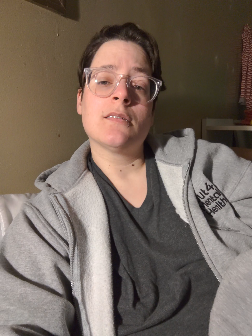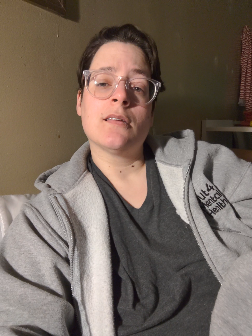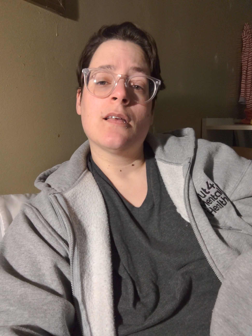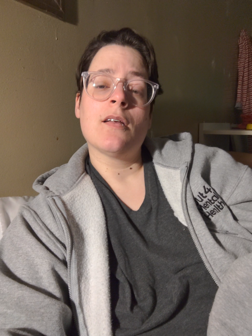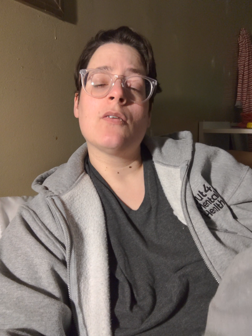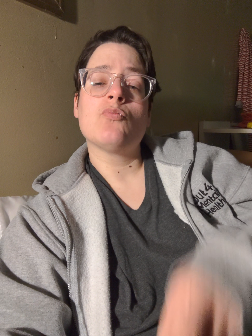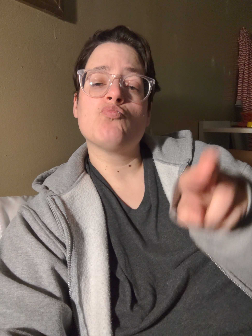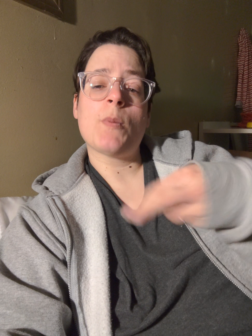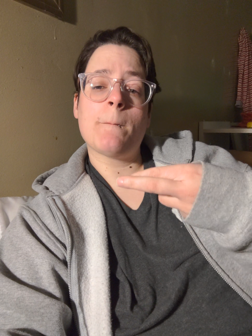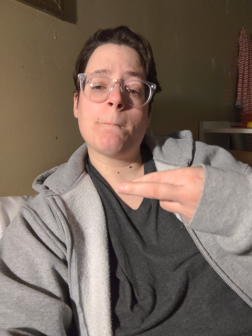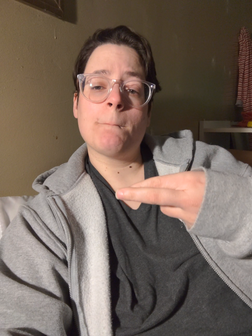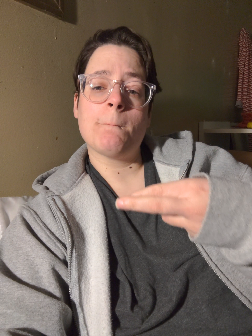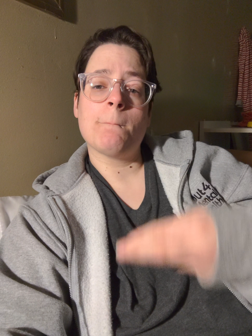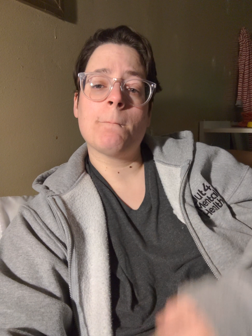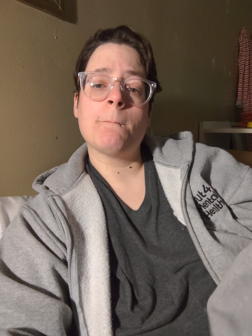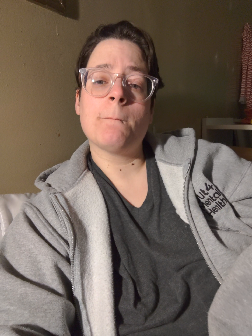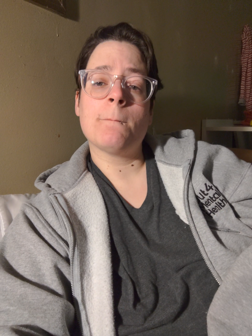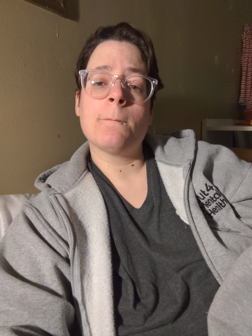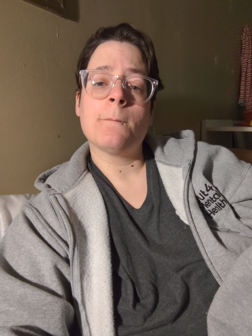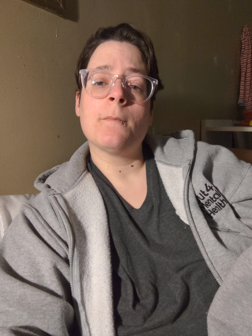room